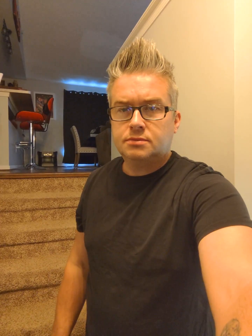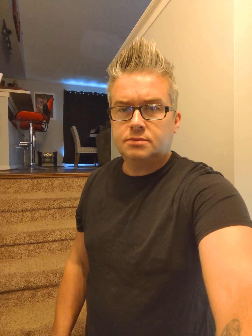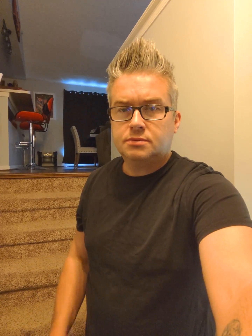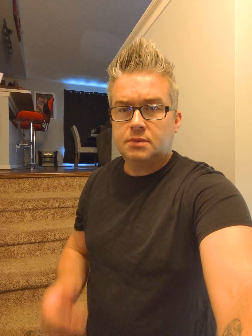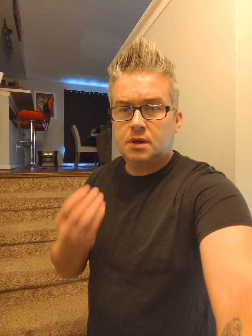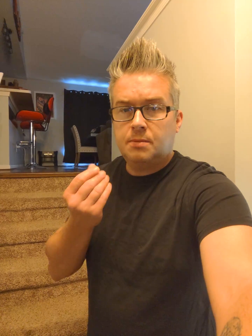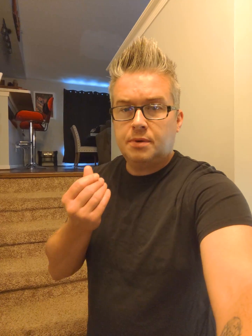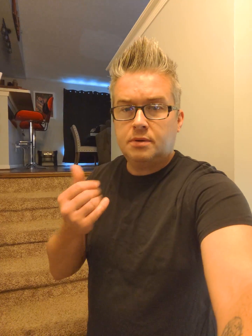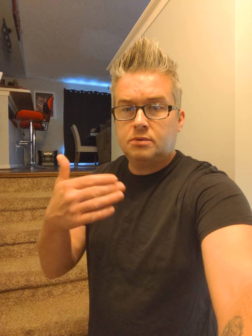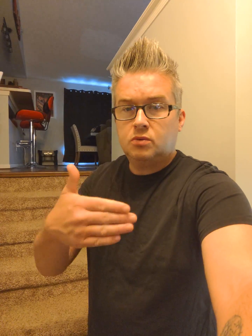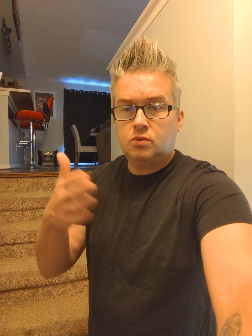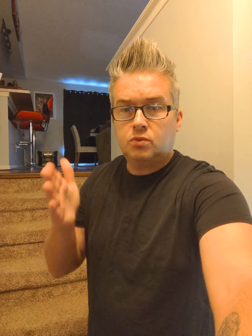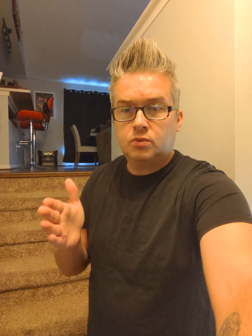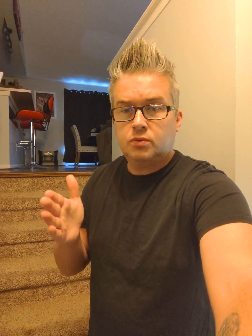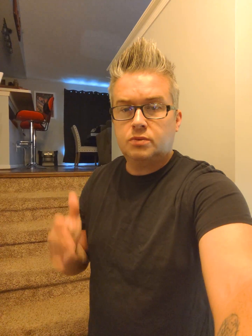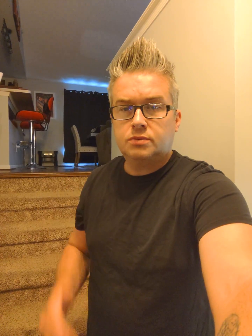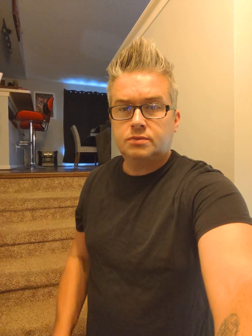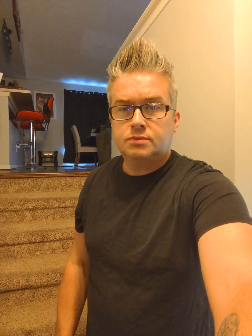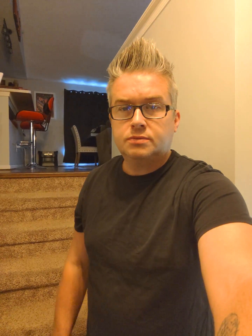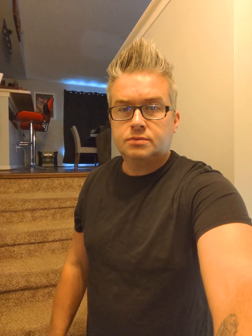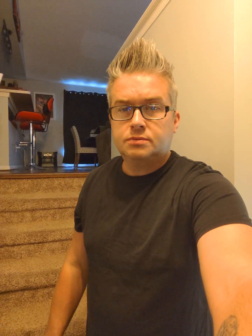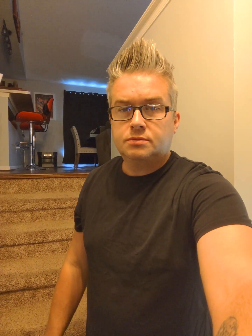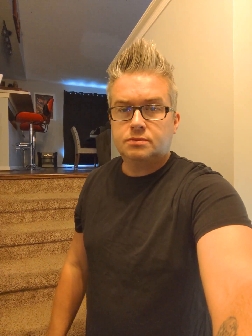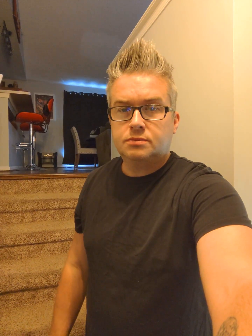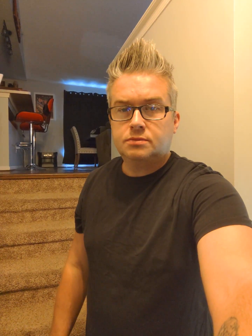sandbox